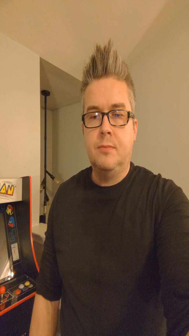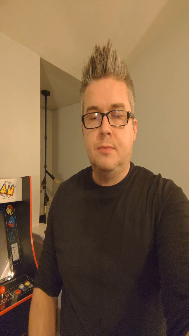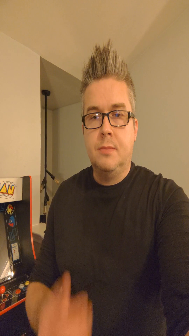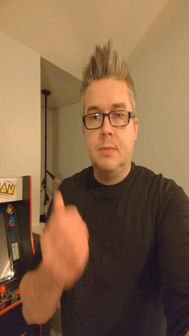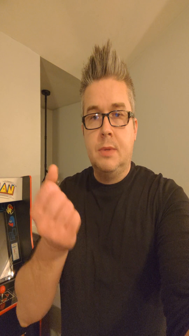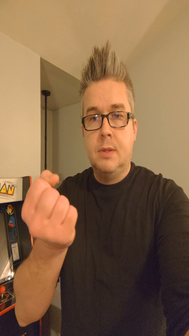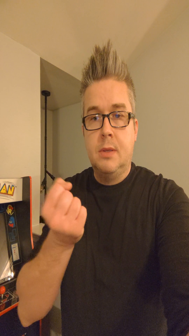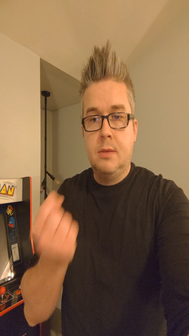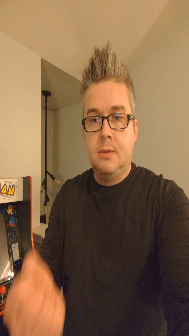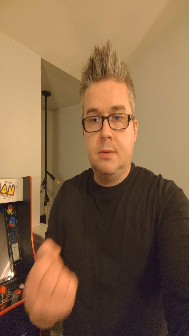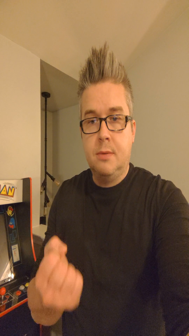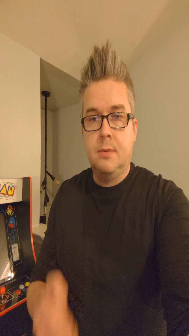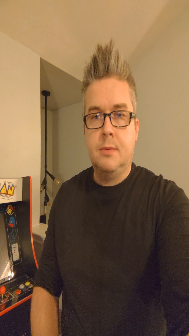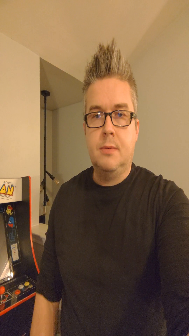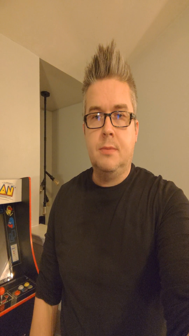drawer